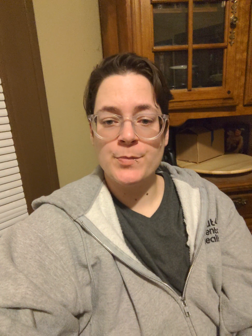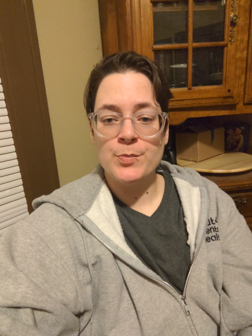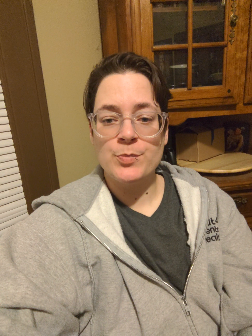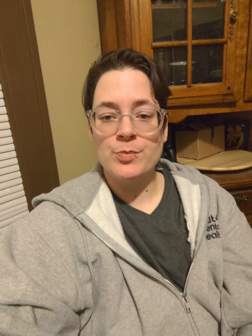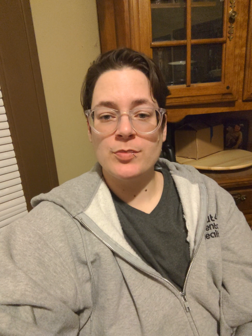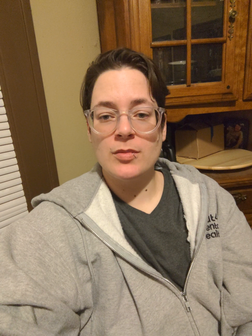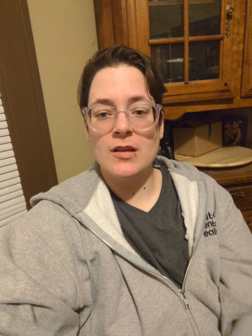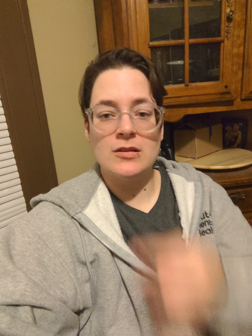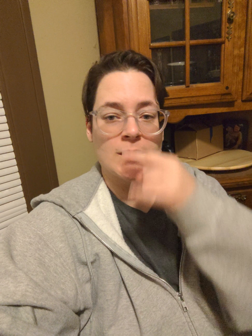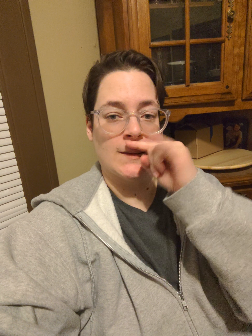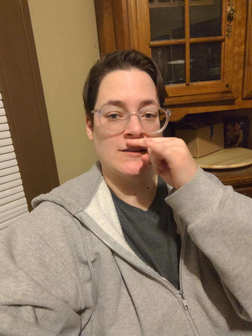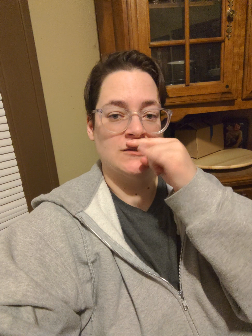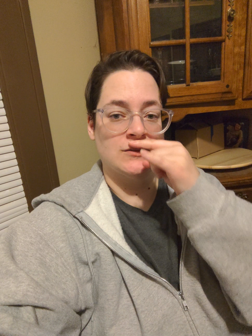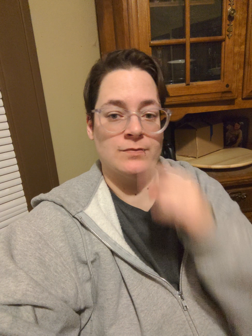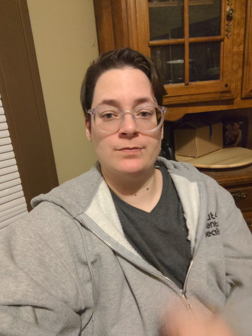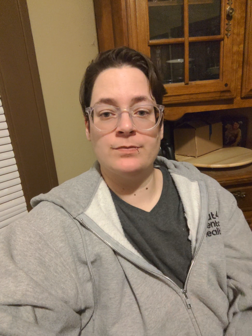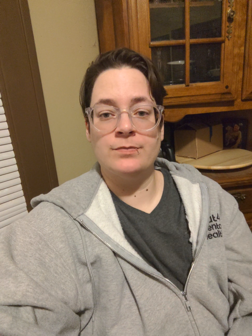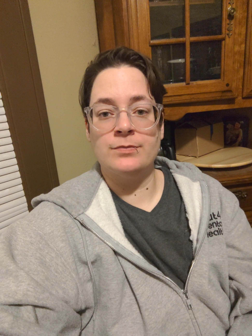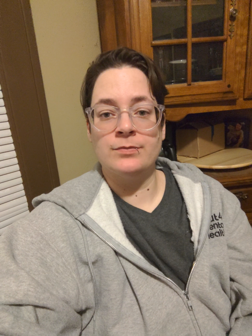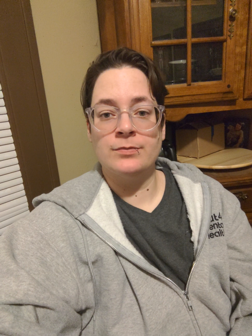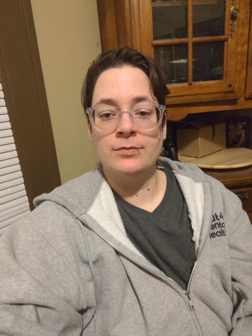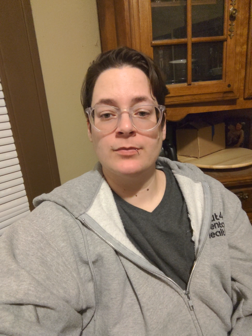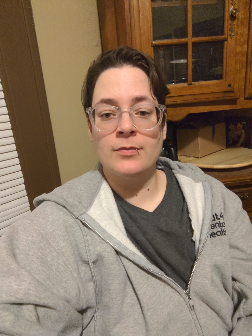child